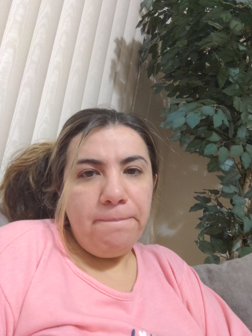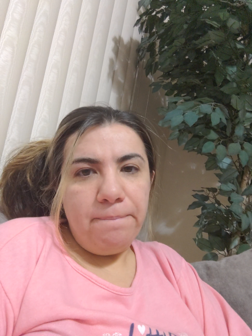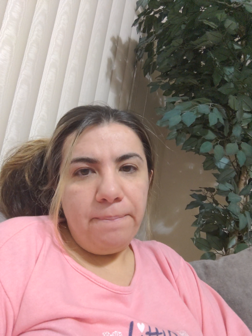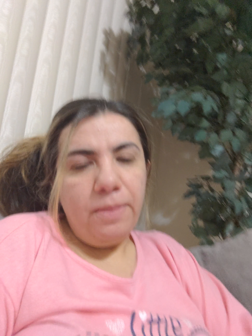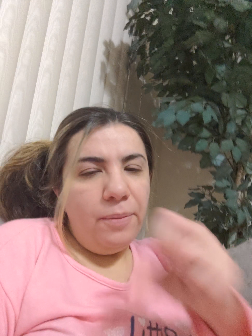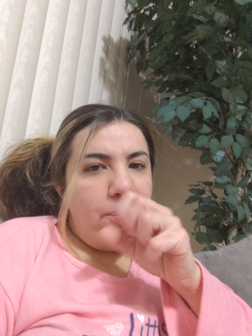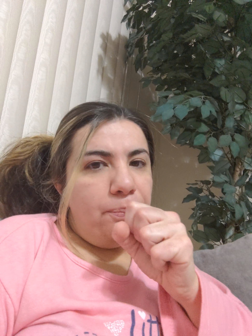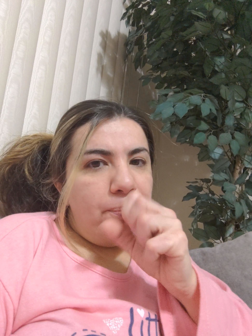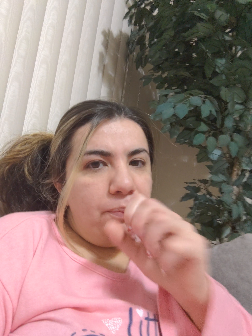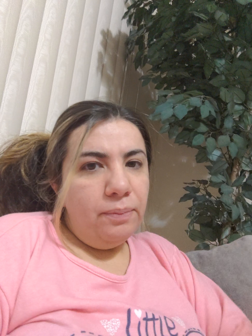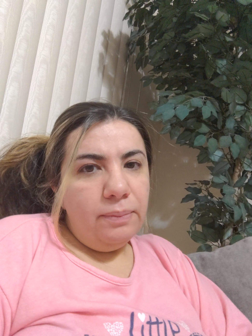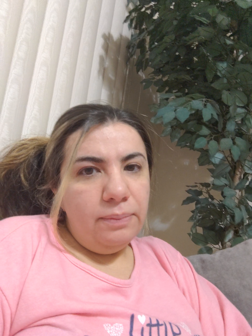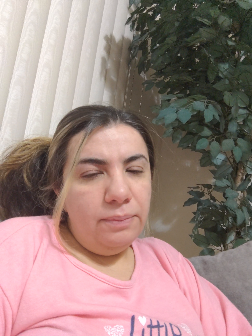orange